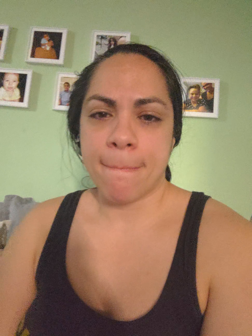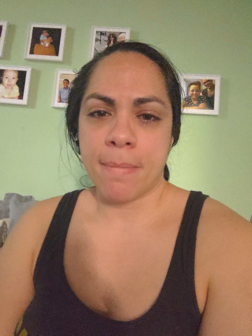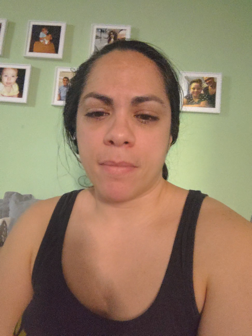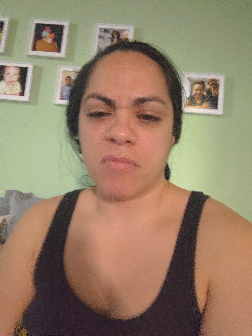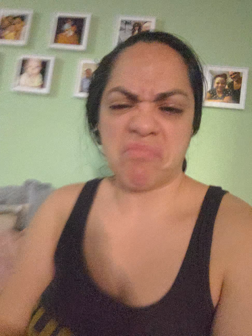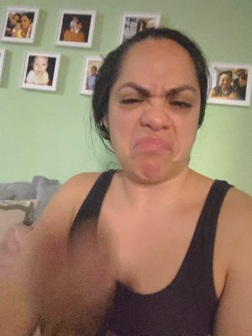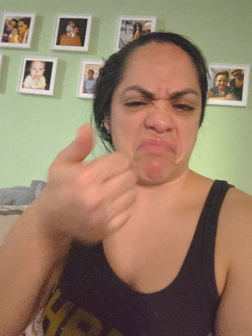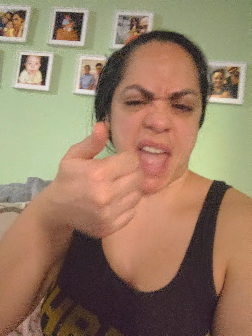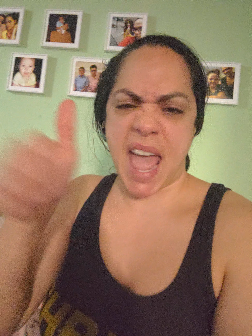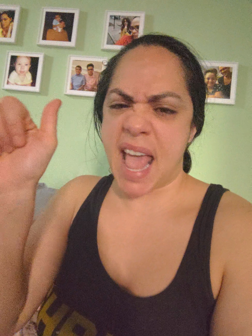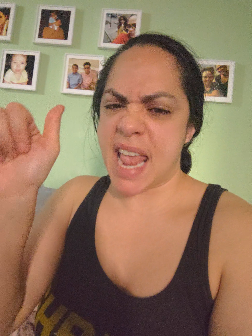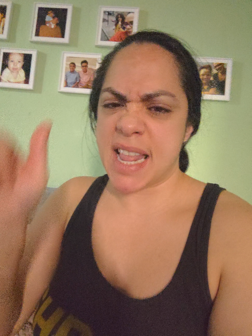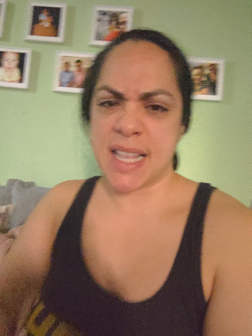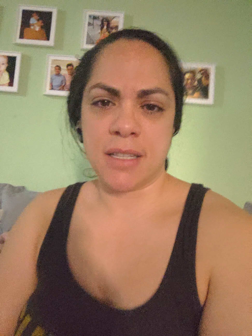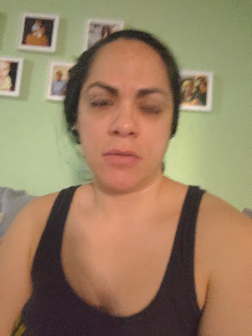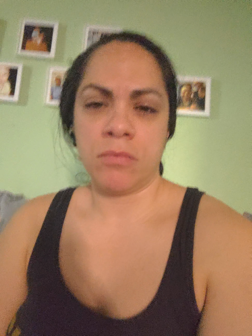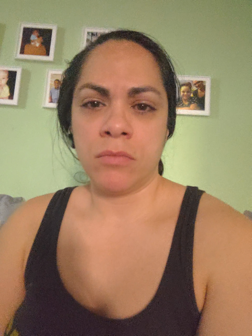any